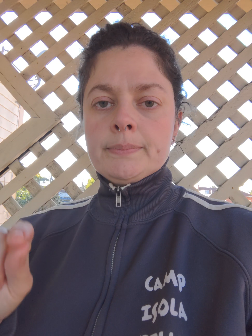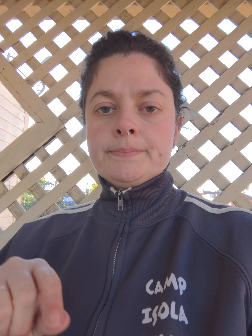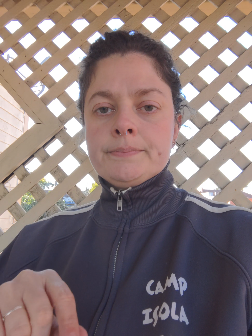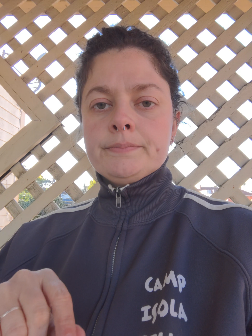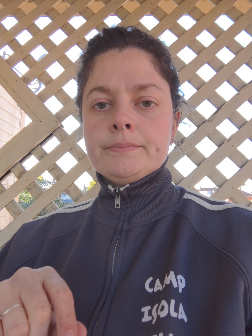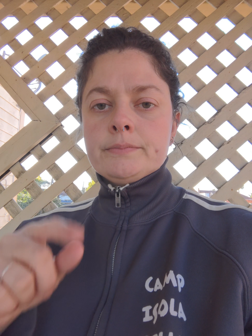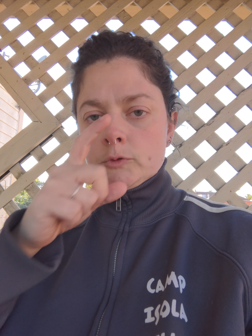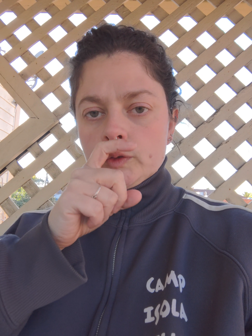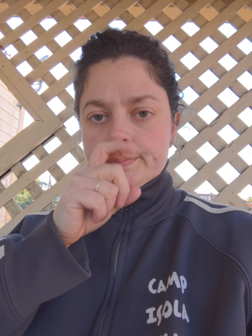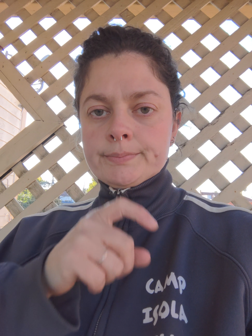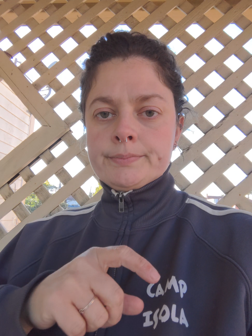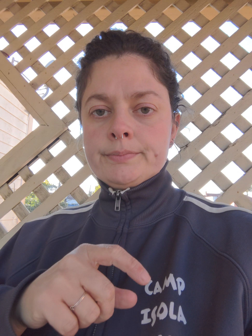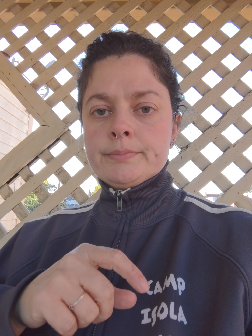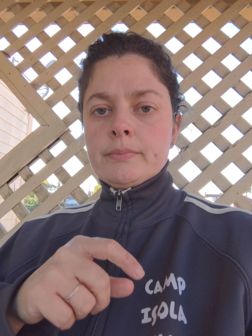doll